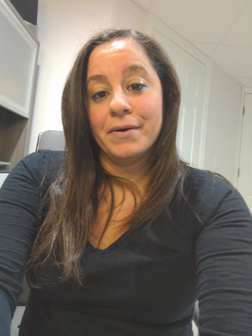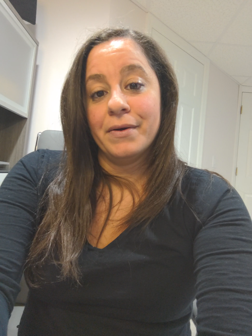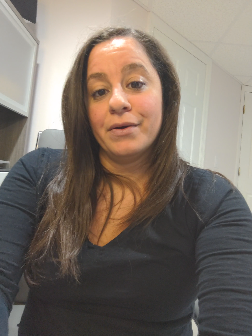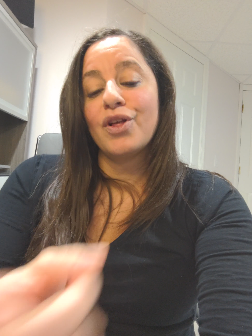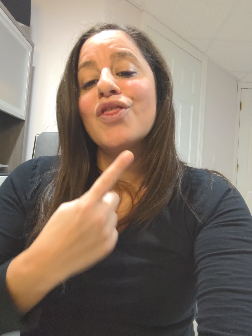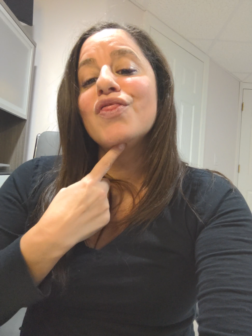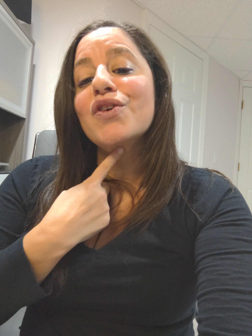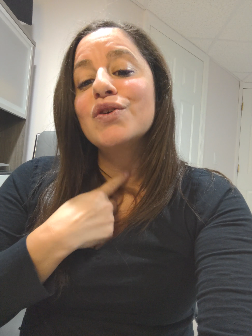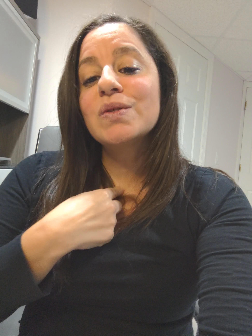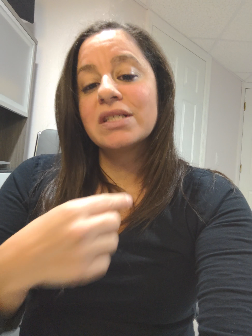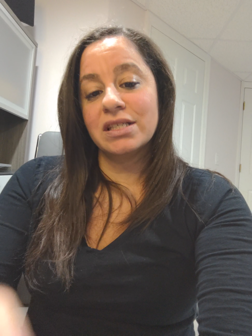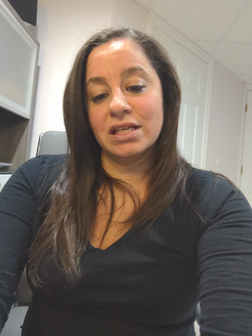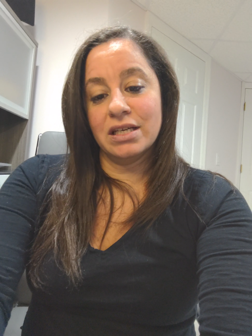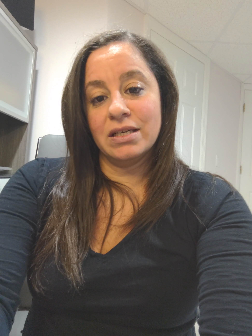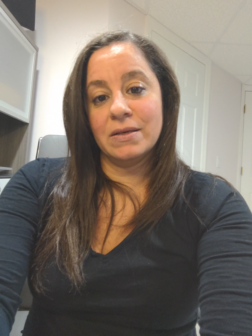thirsty